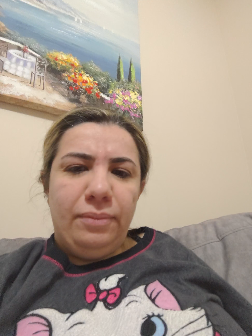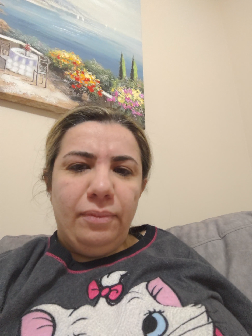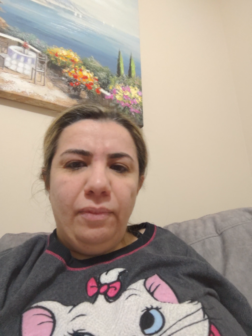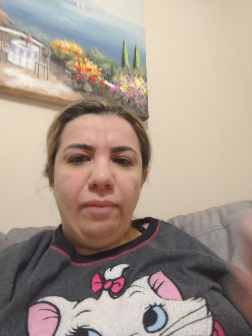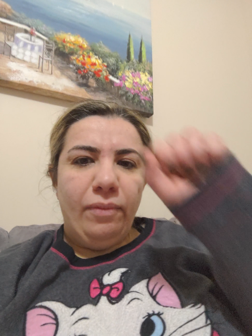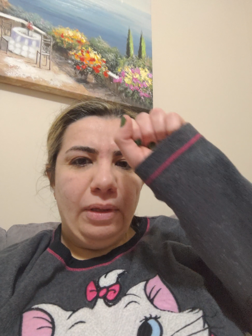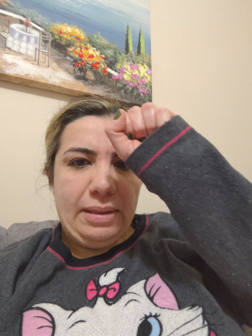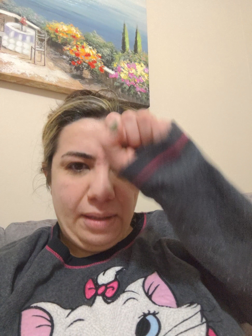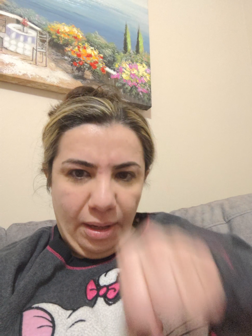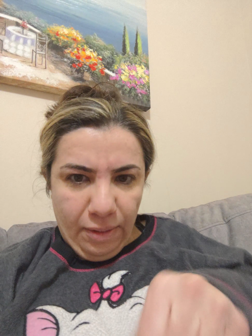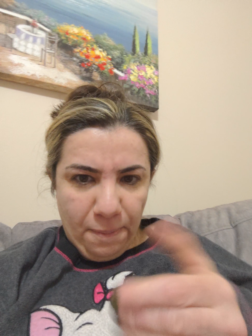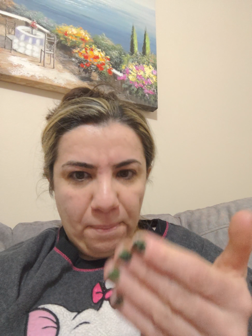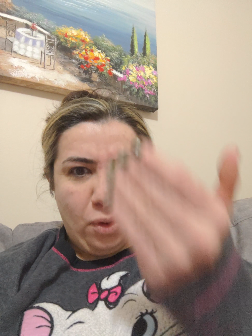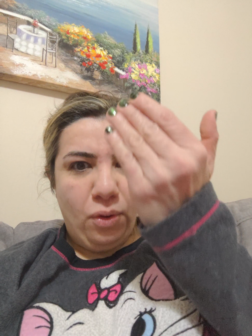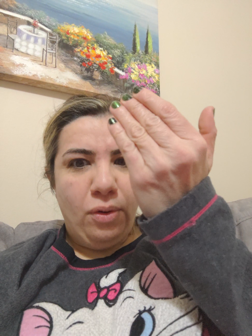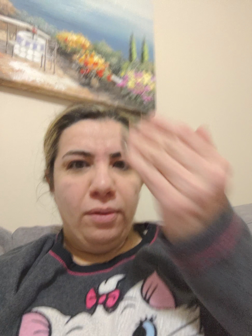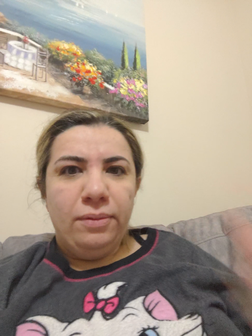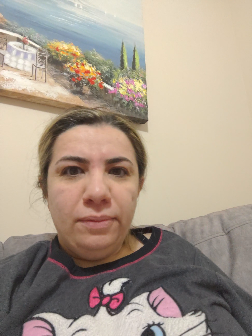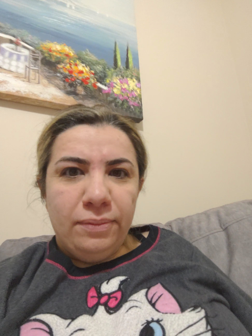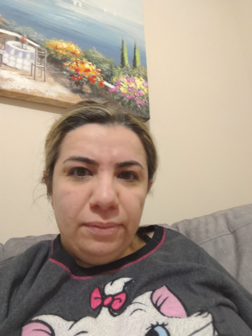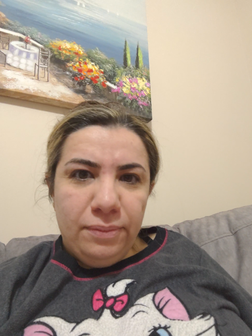mitten